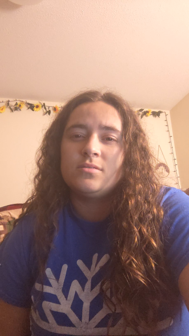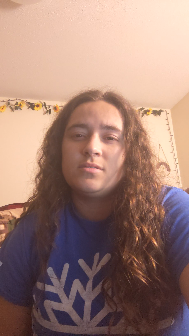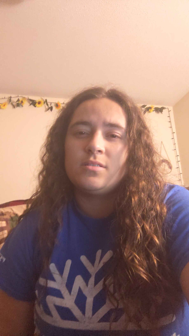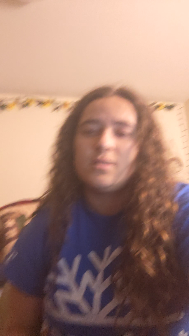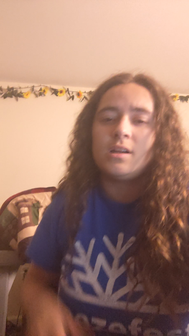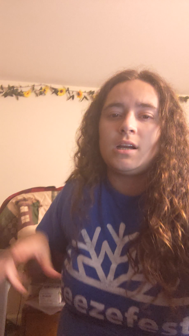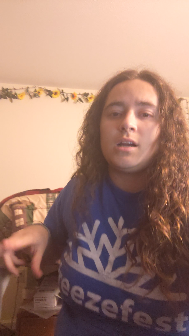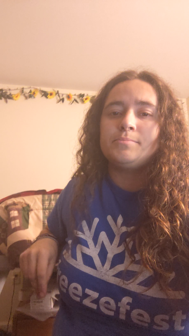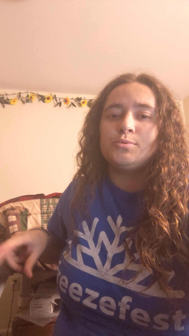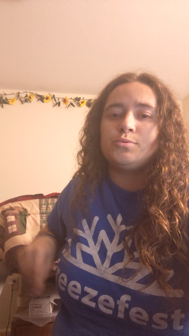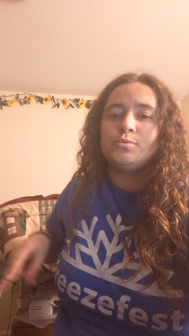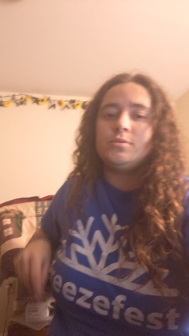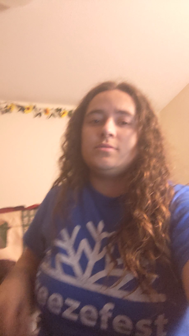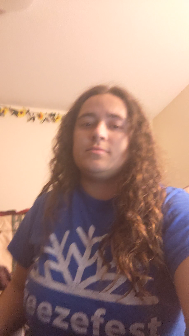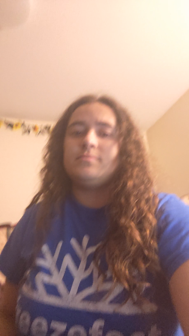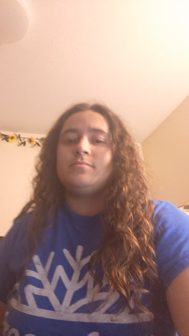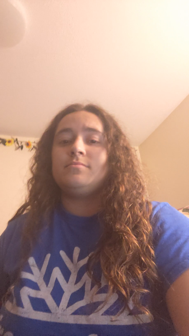diaper